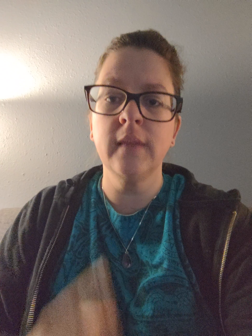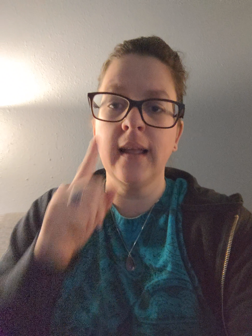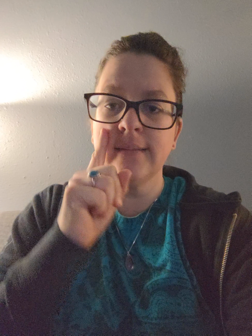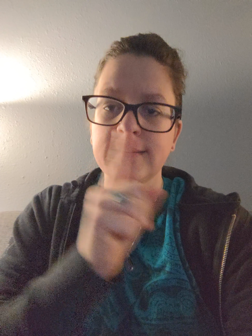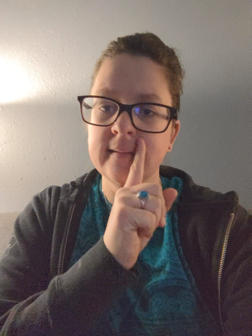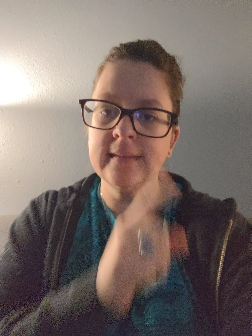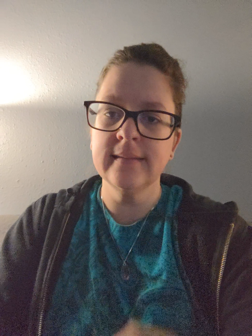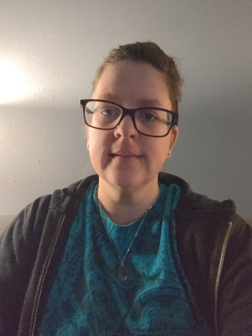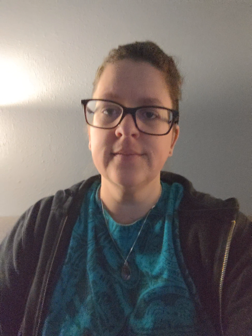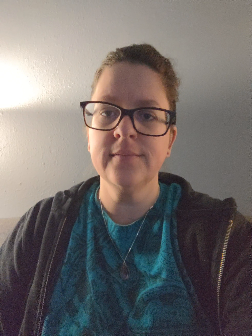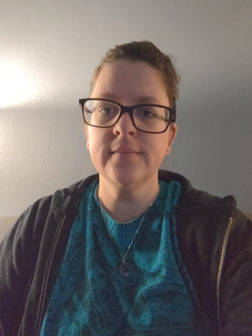eye